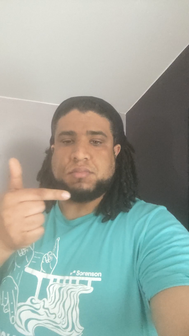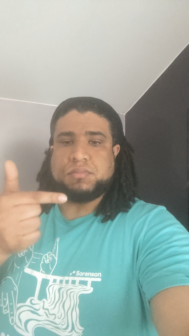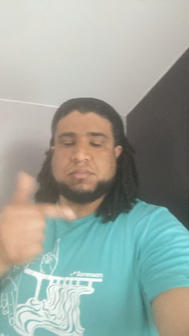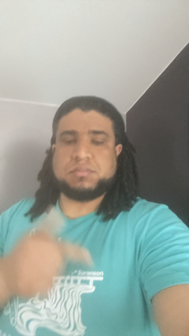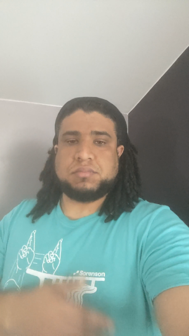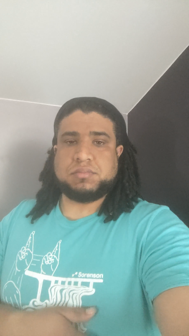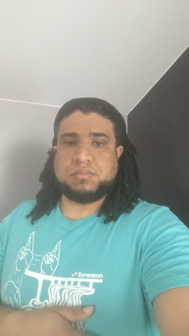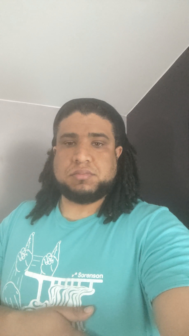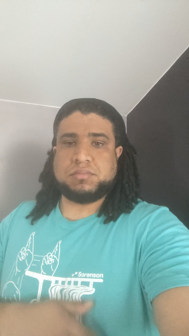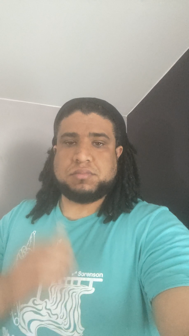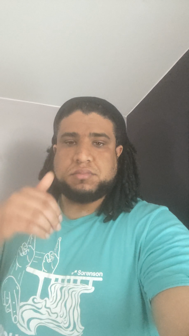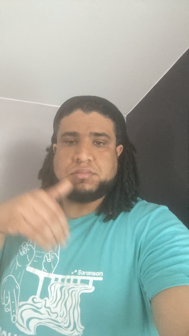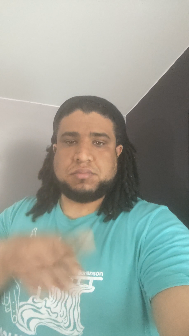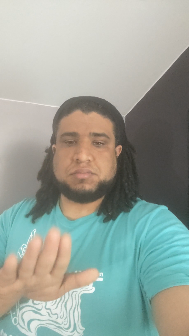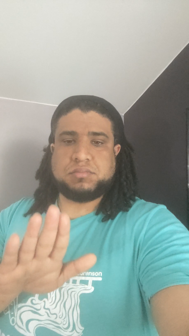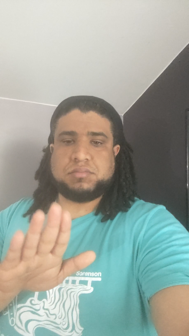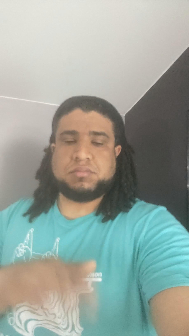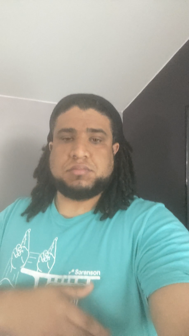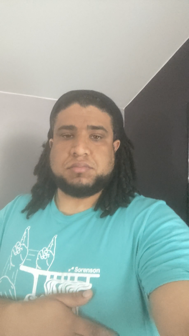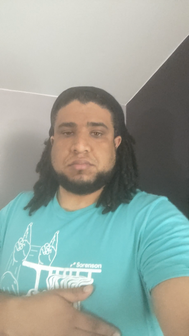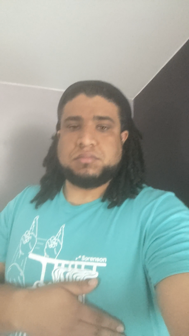enter